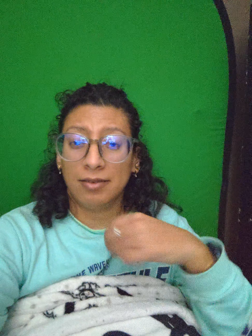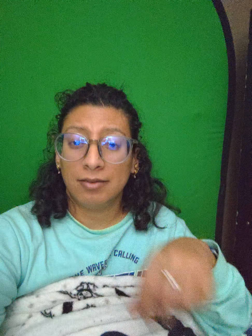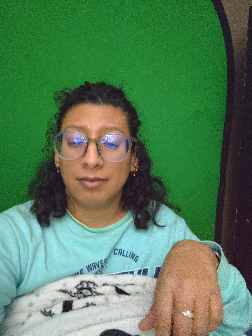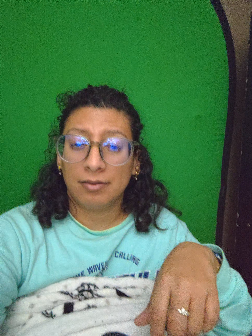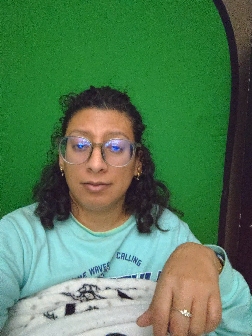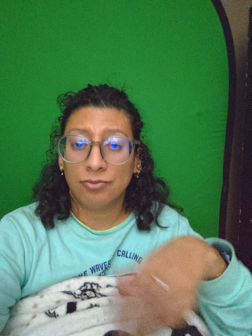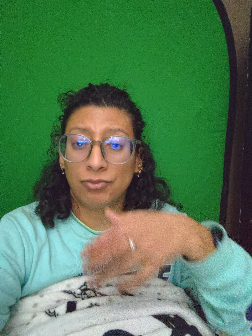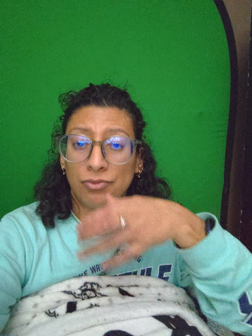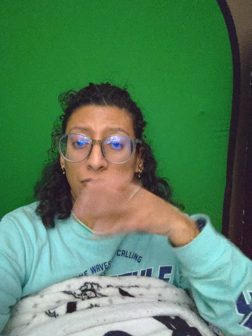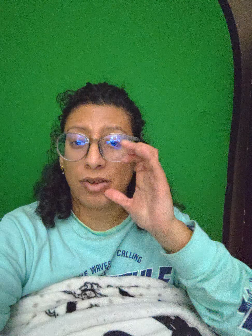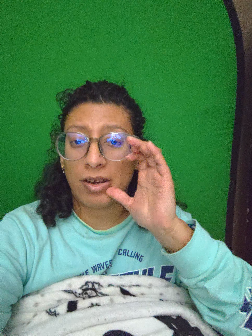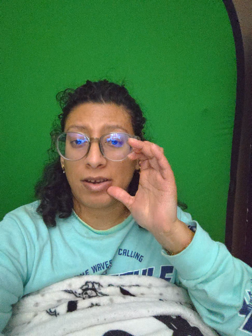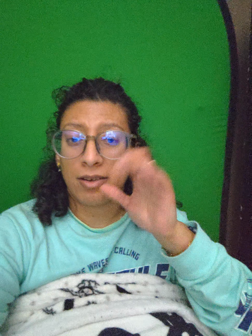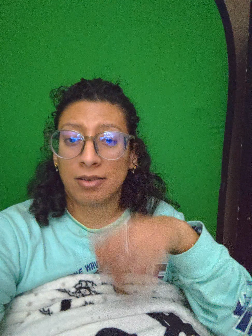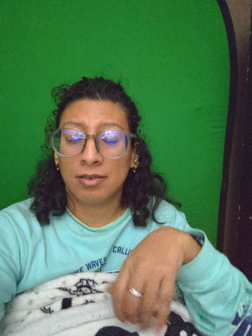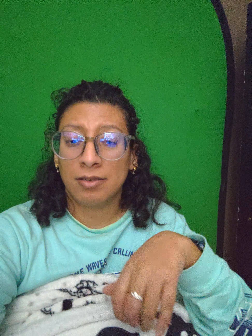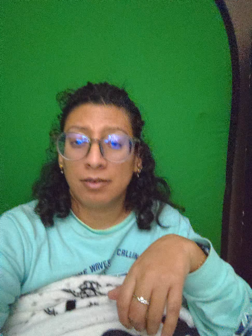drink